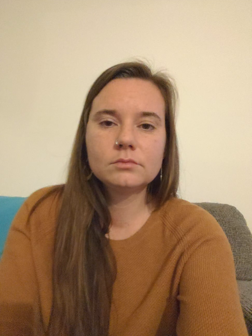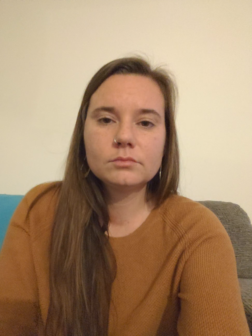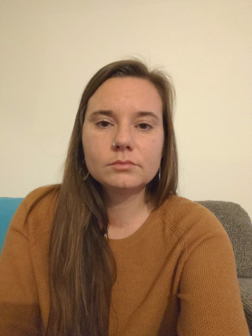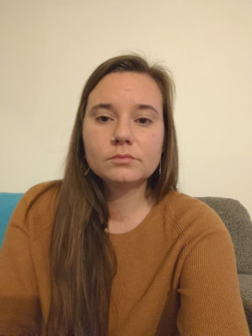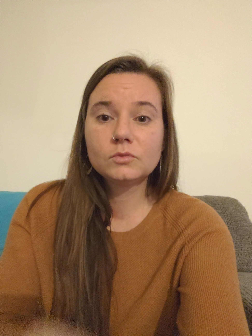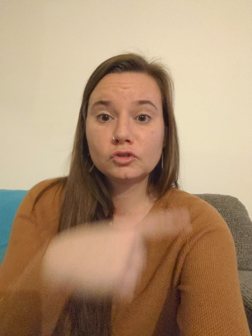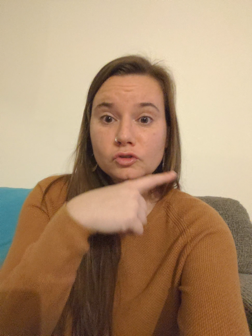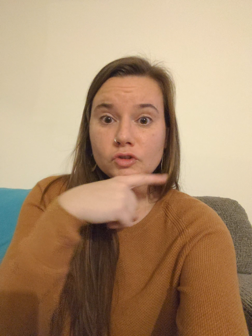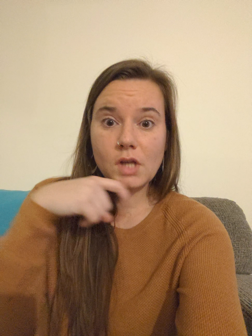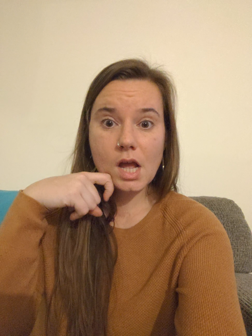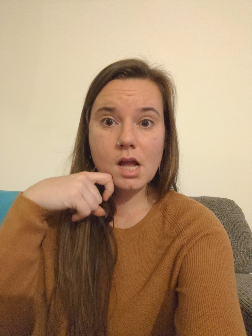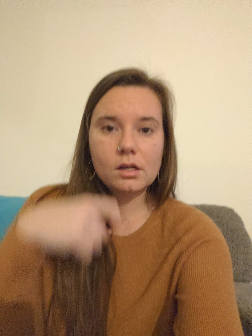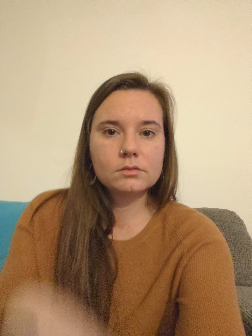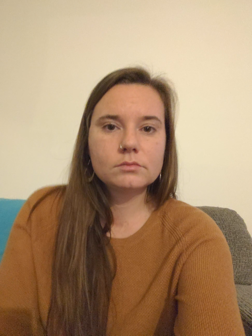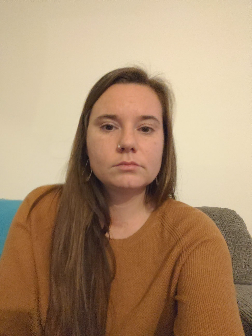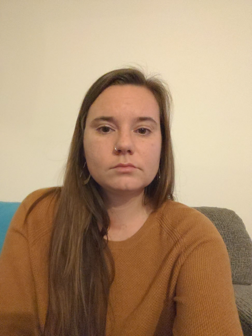dry